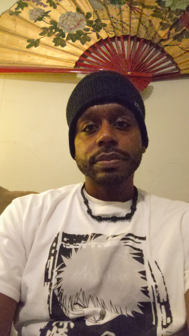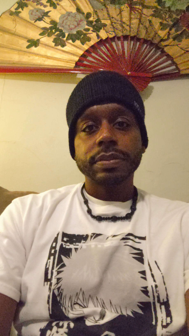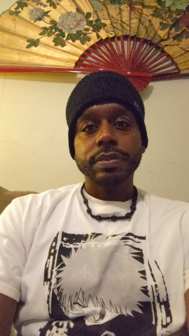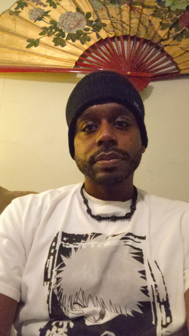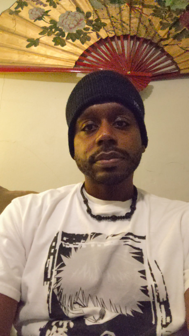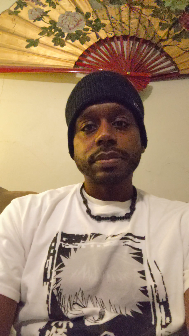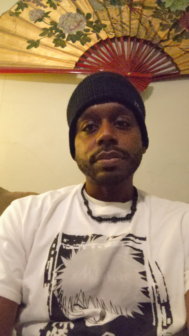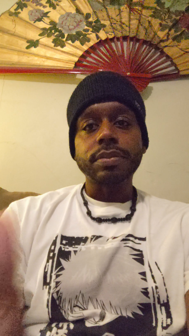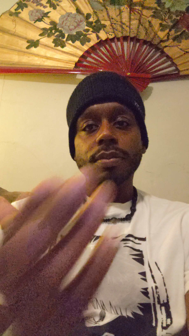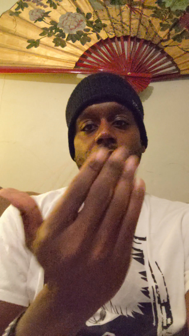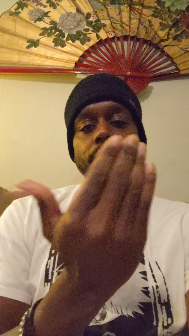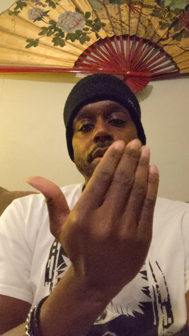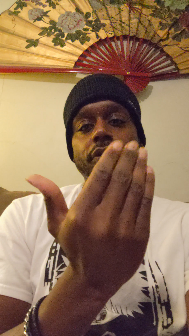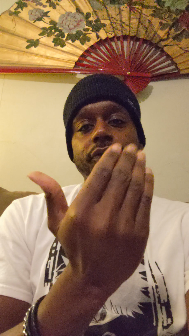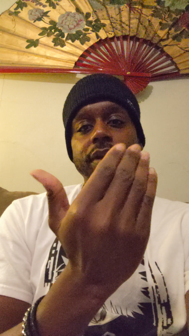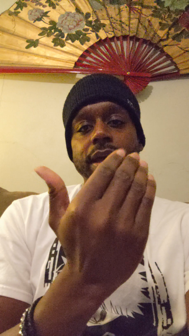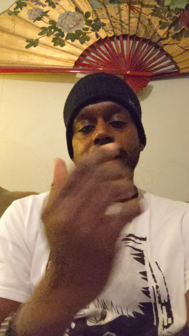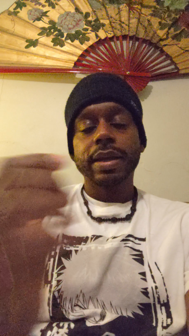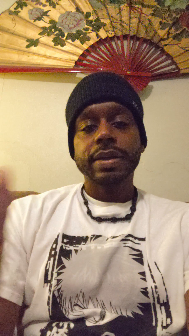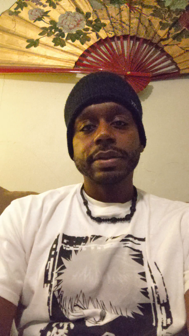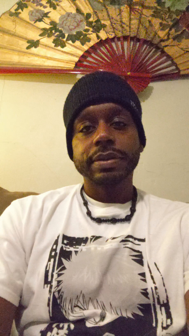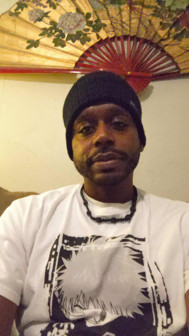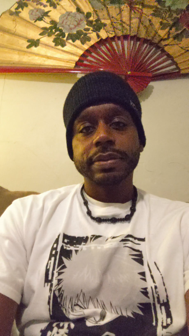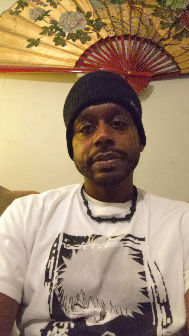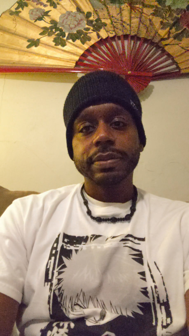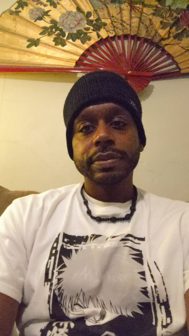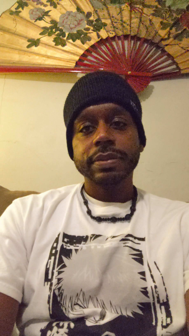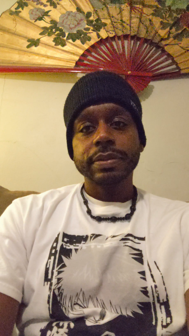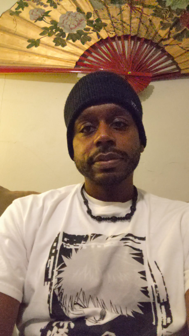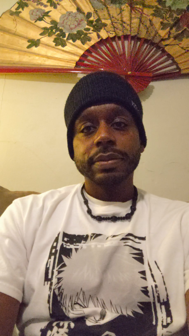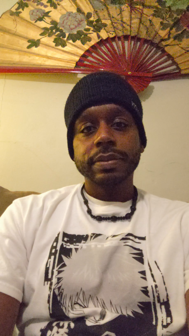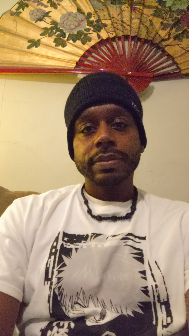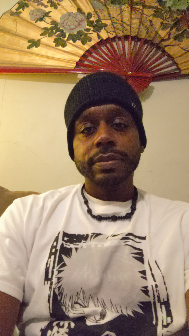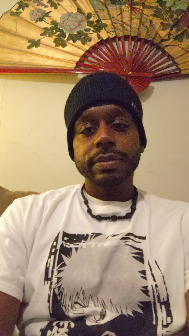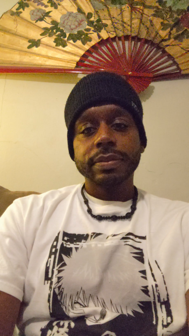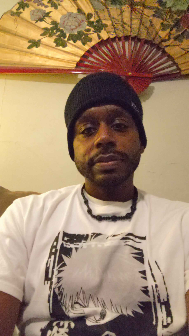butterfly